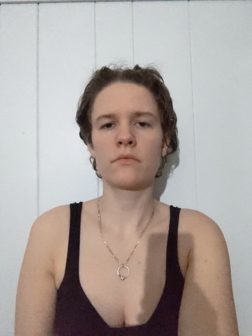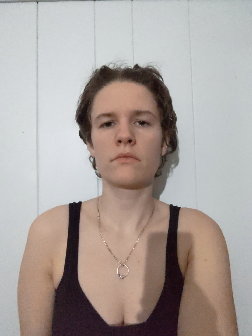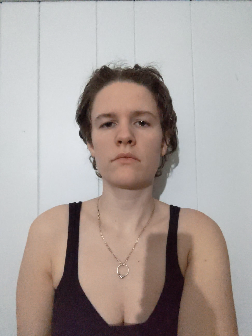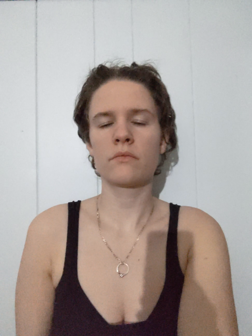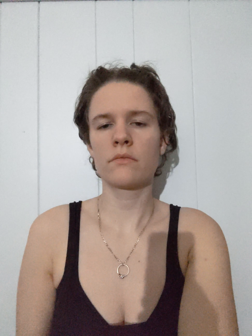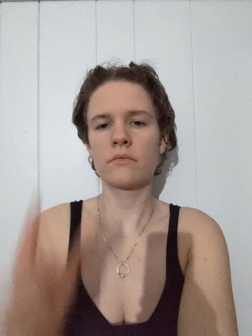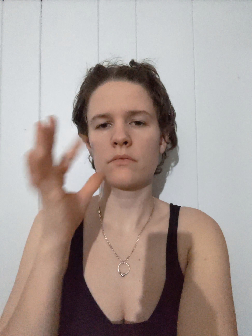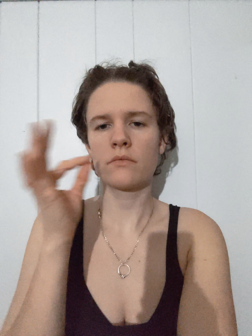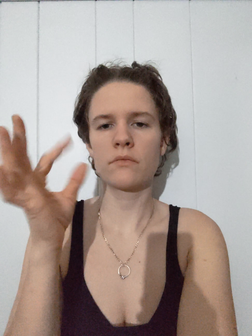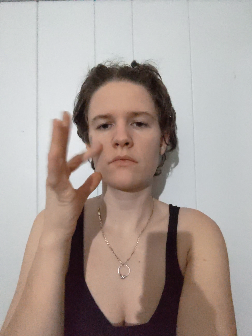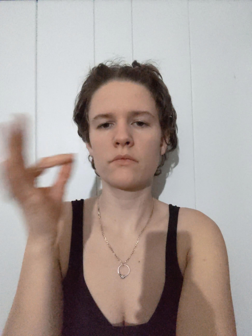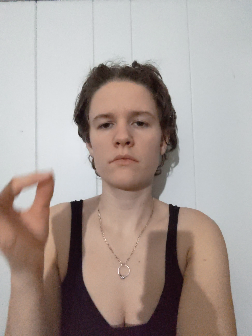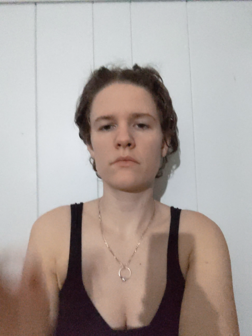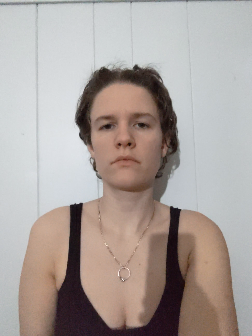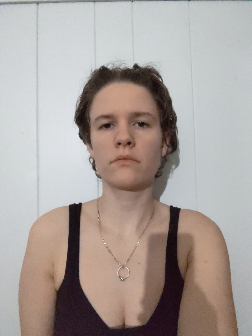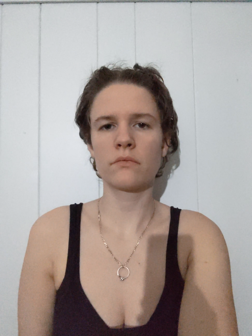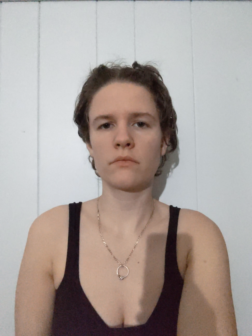cat